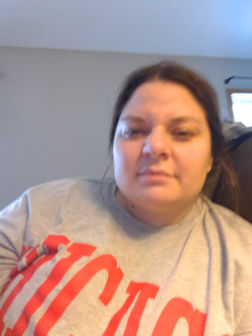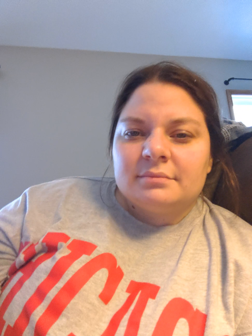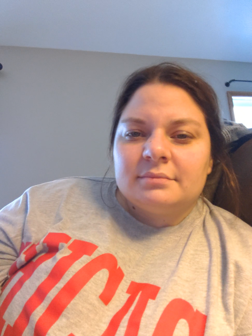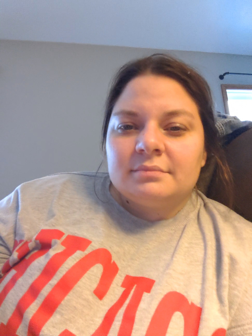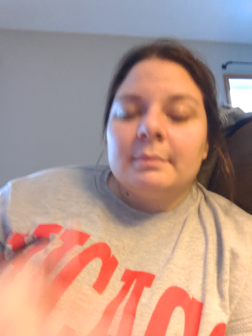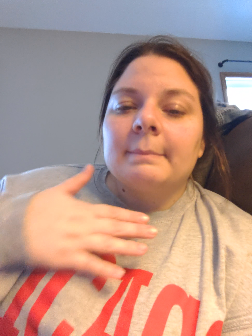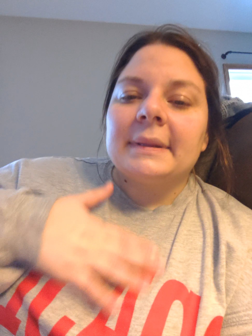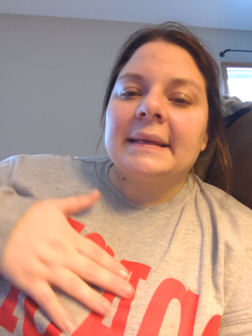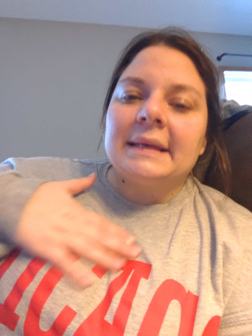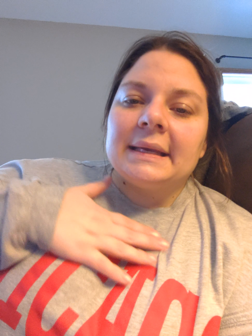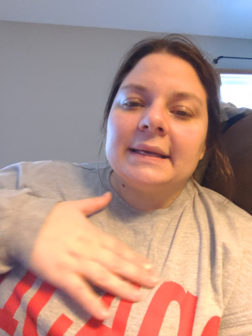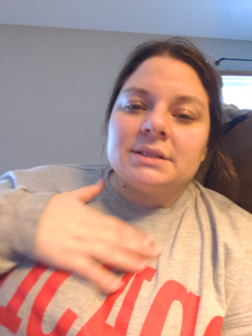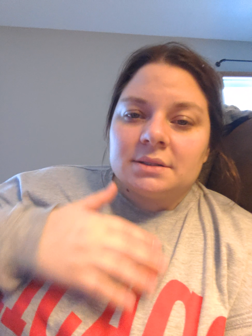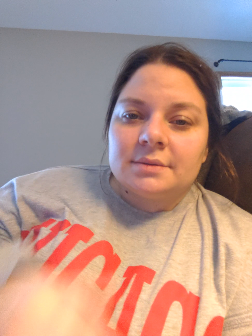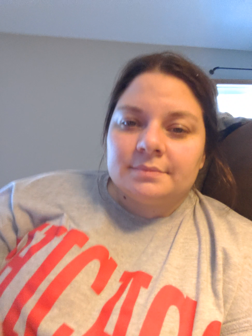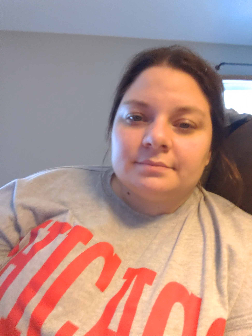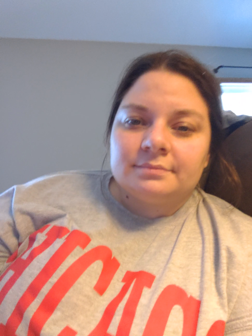please